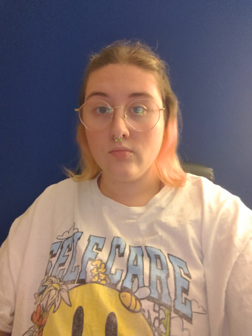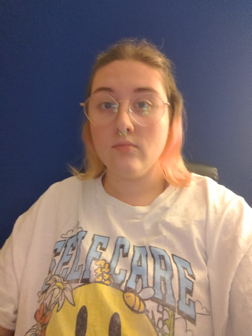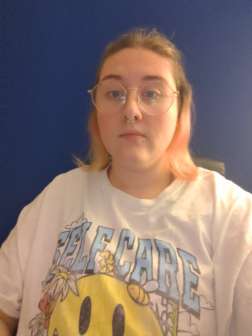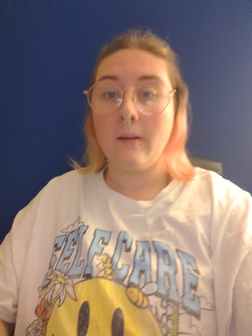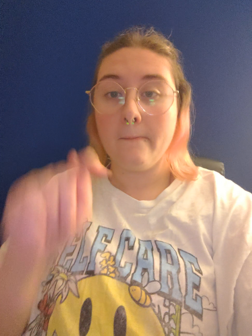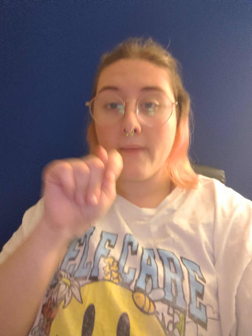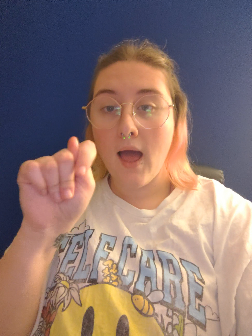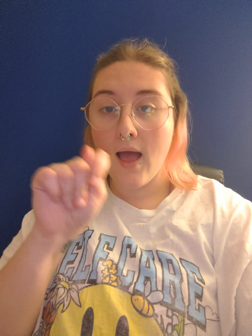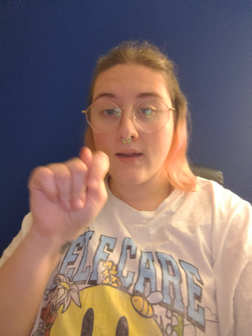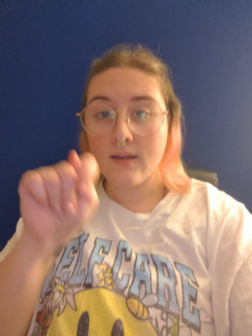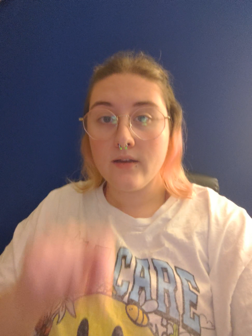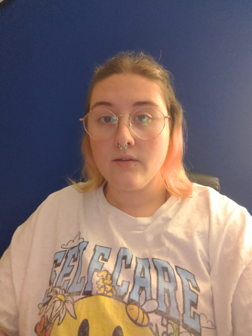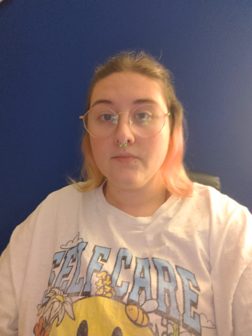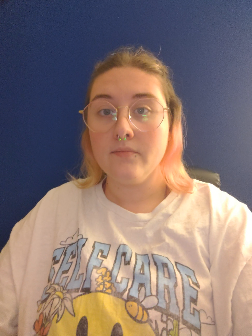potty